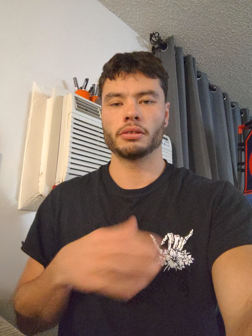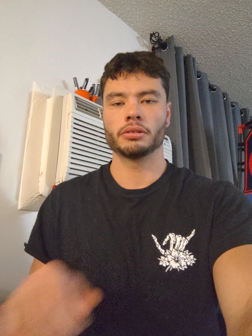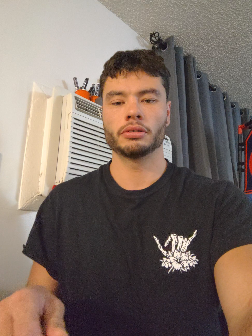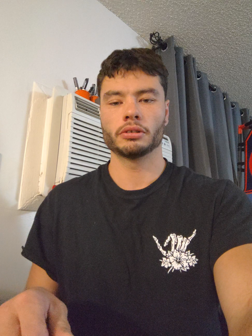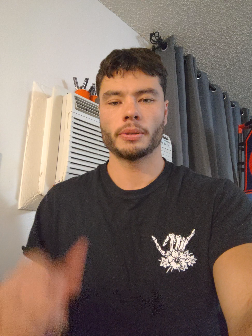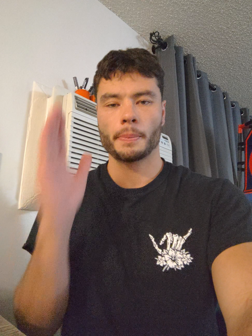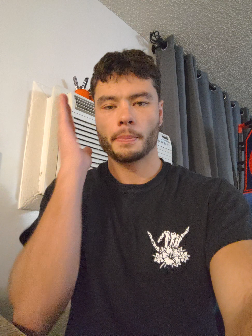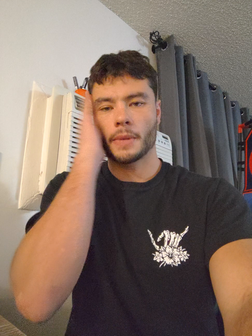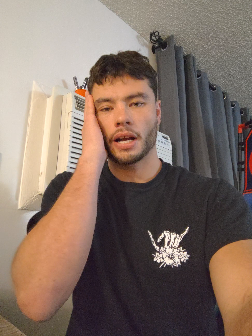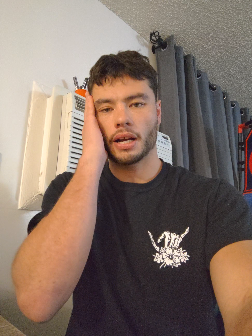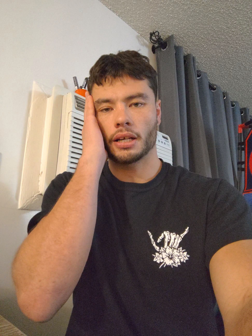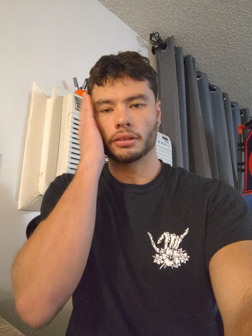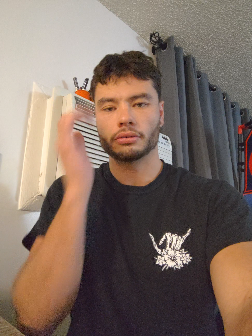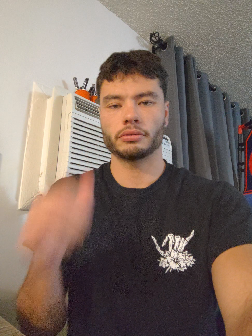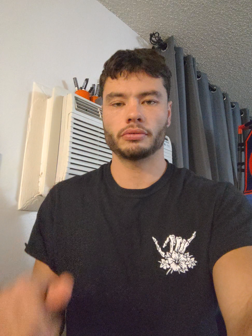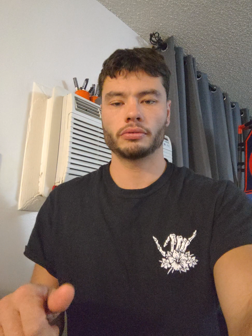bed